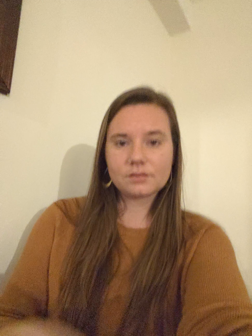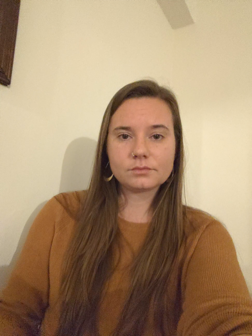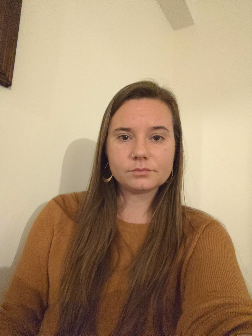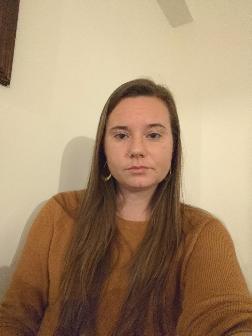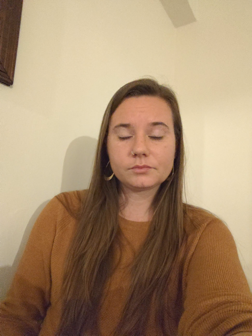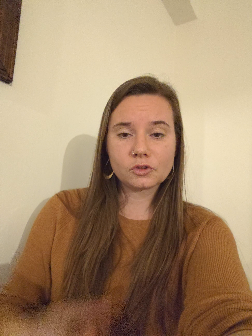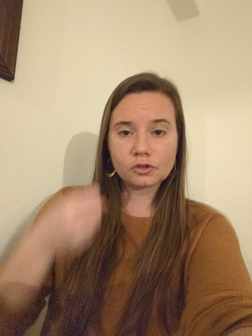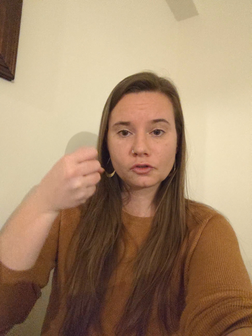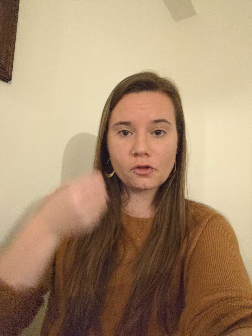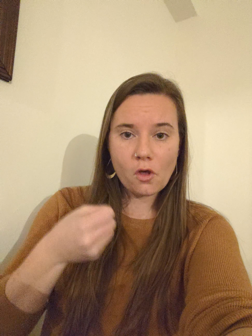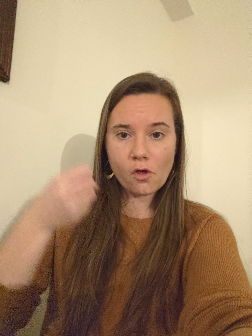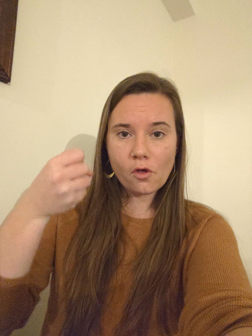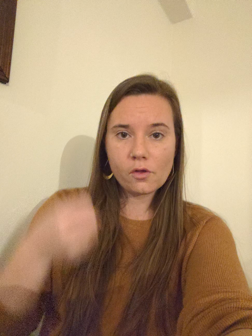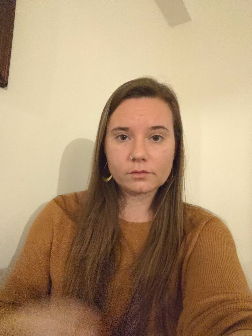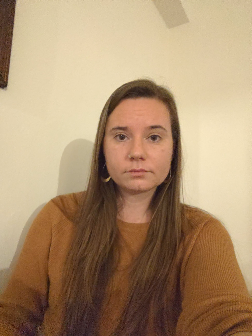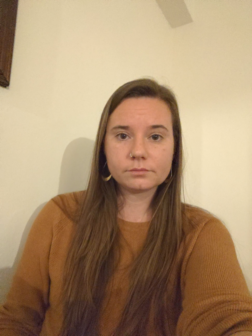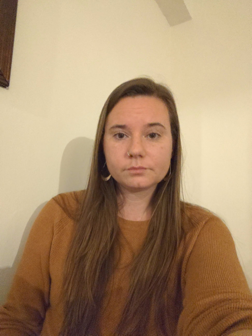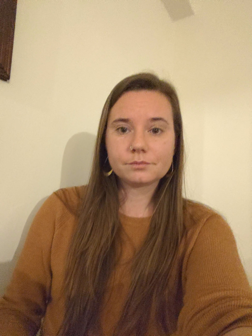car